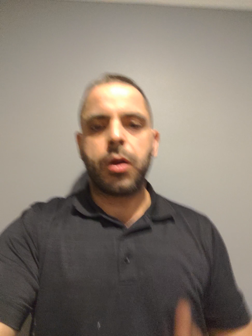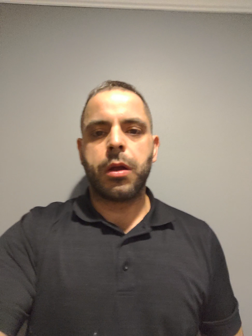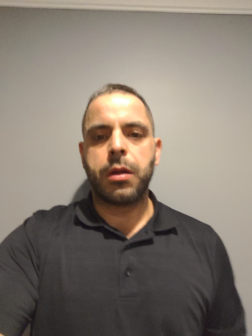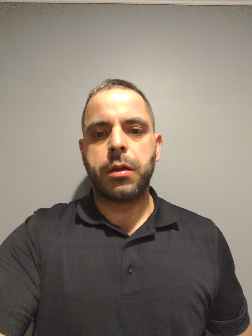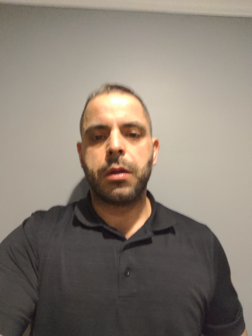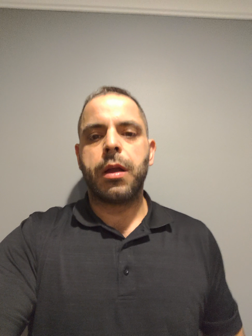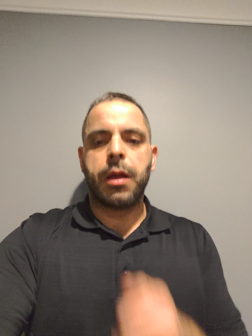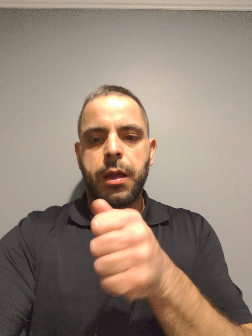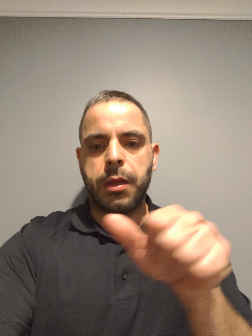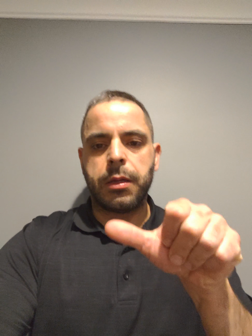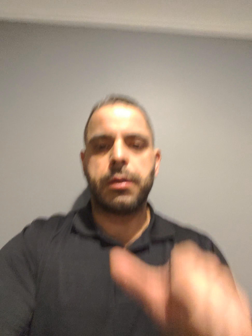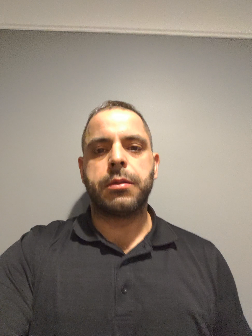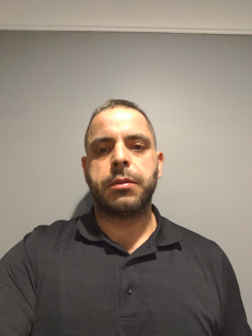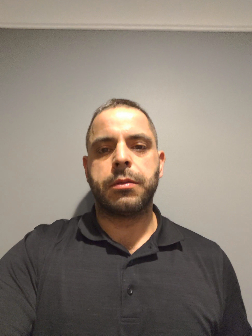any